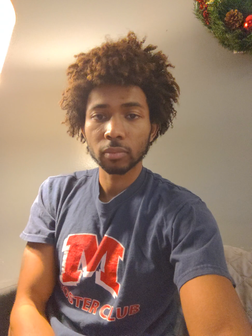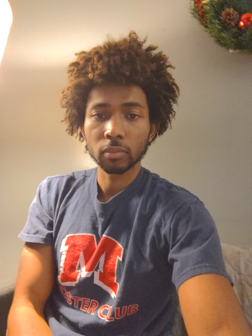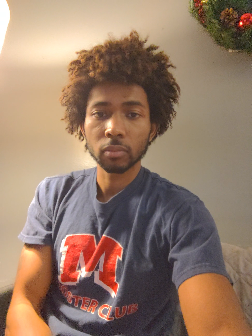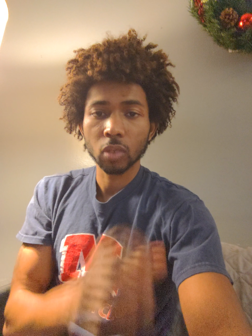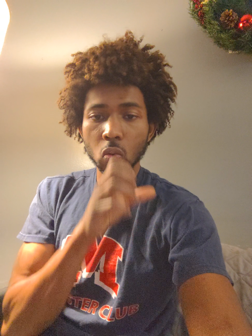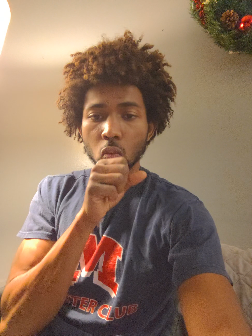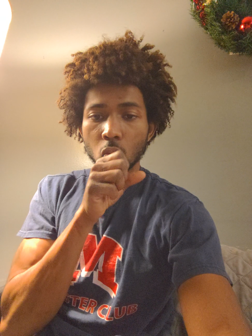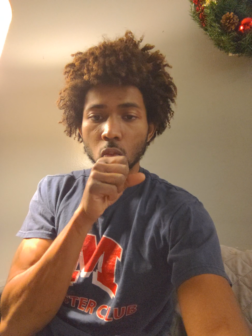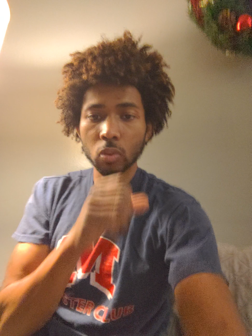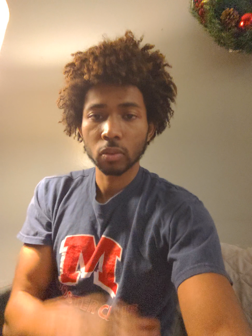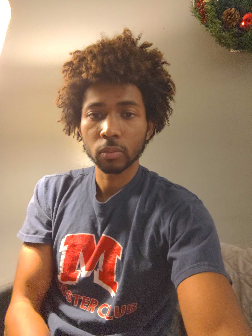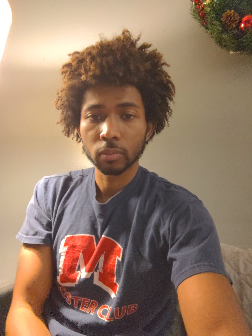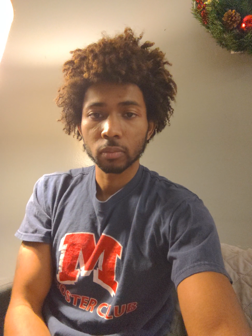orange